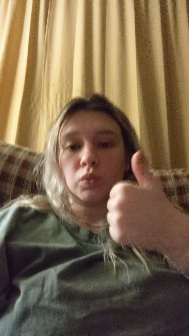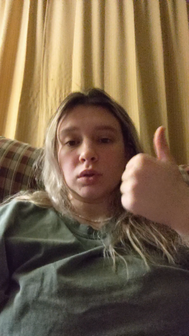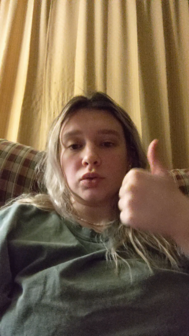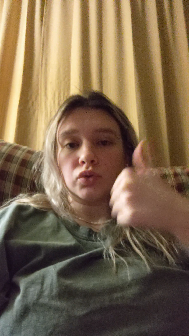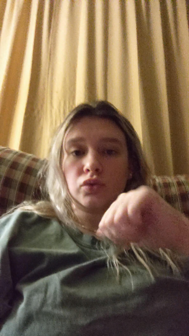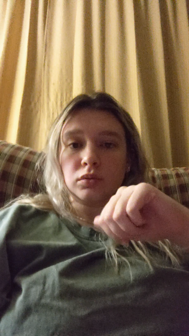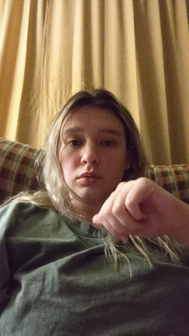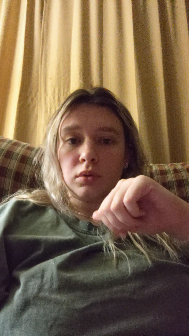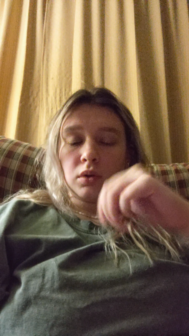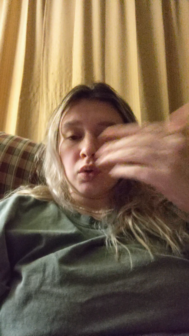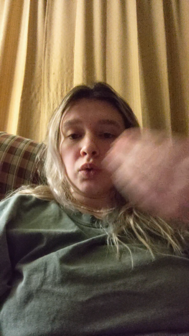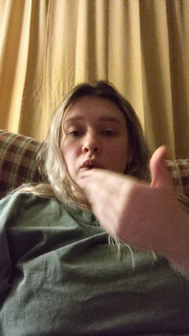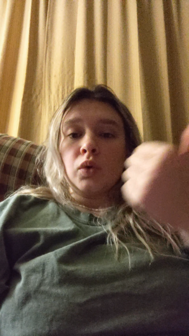new